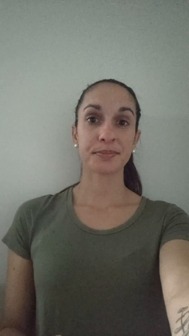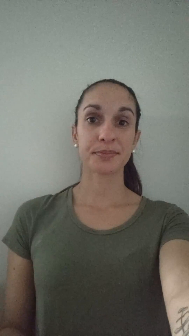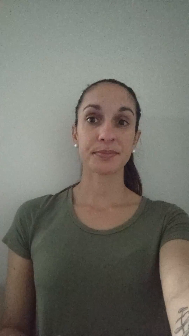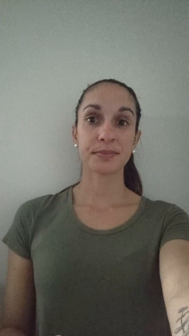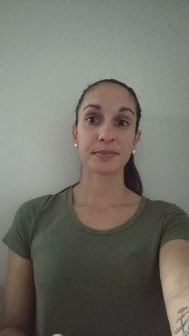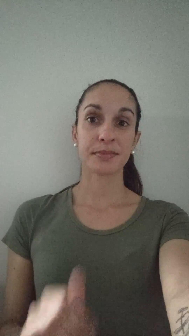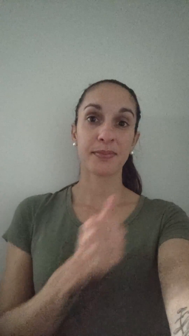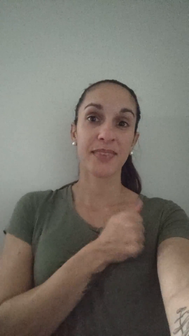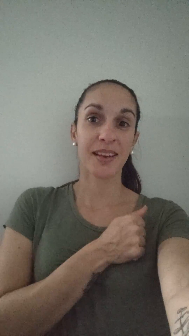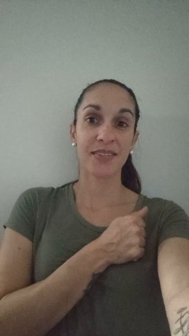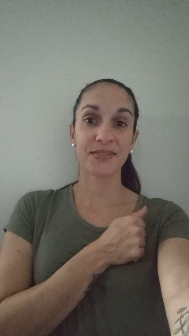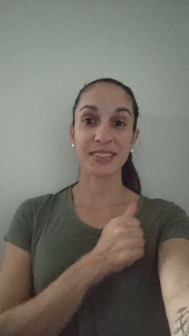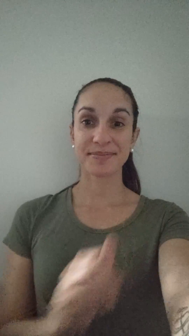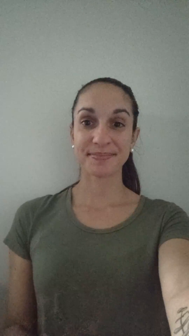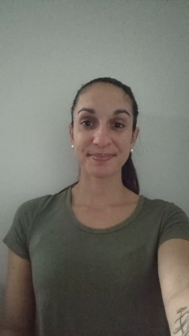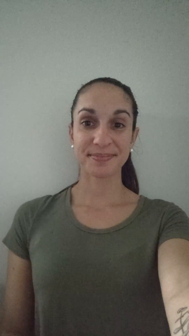love